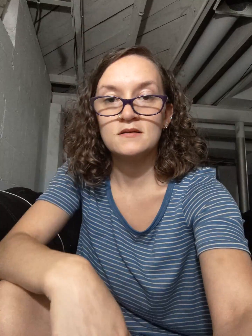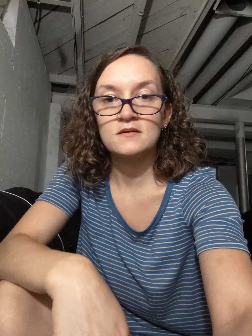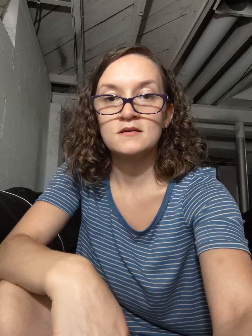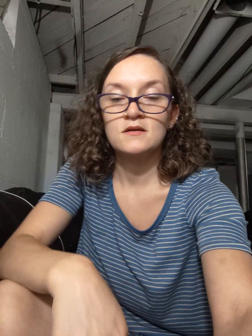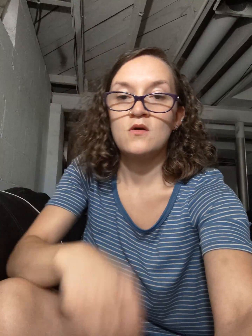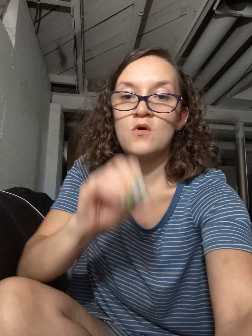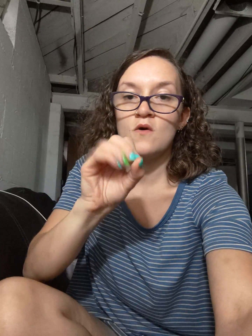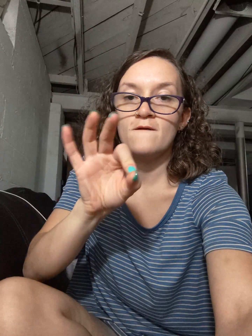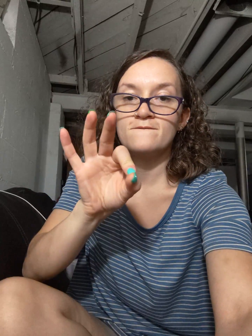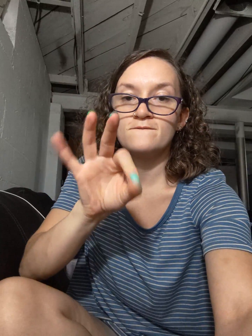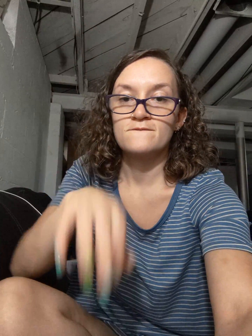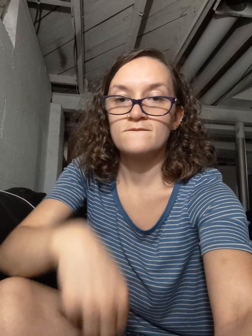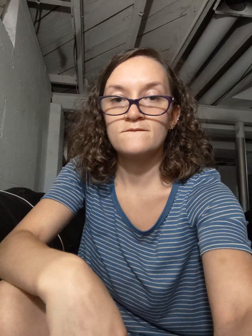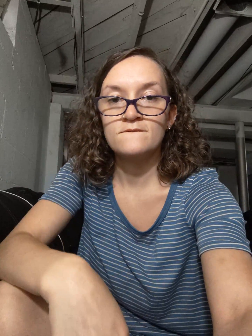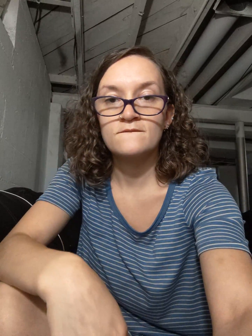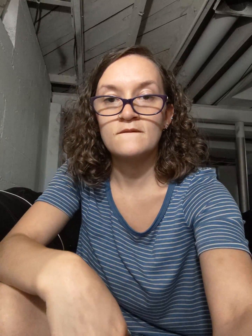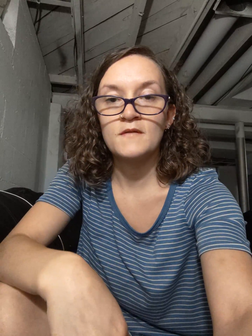of